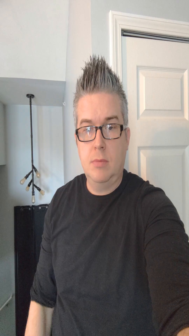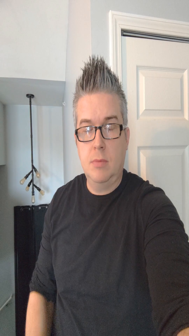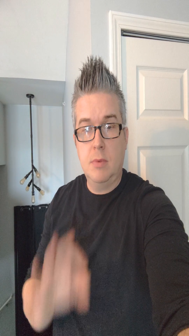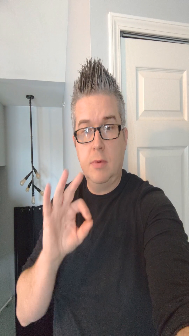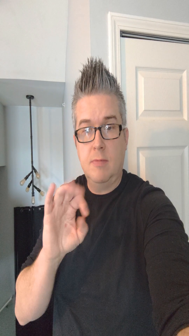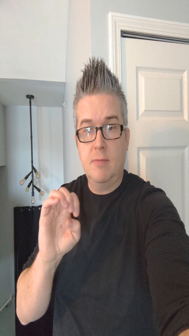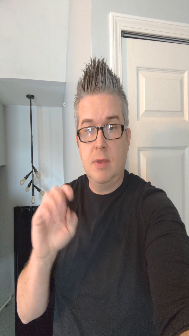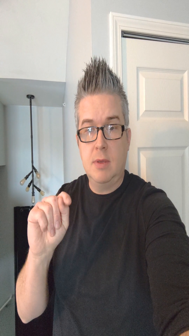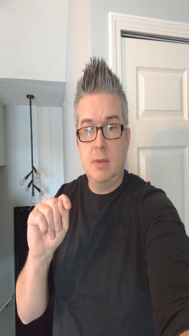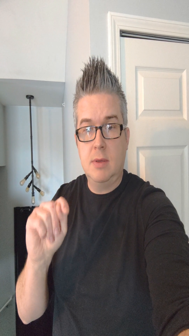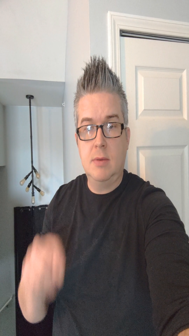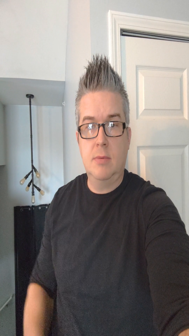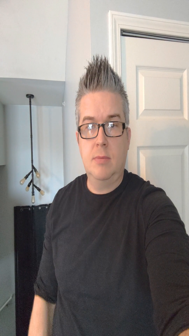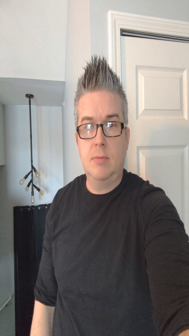feet